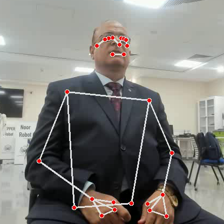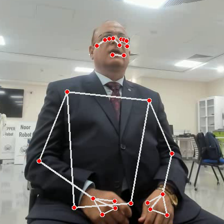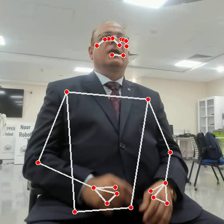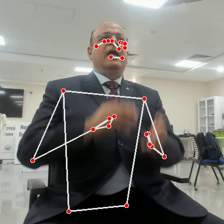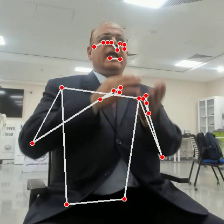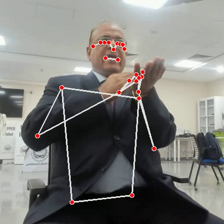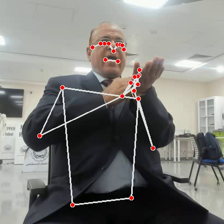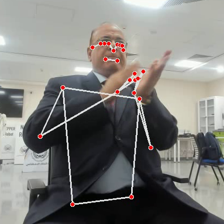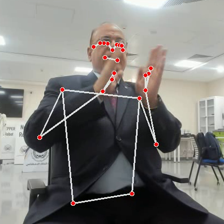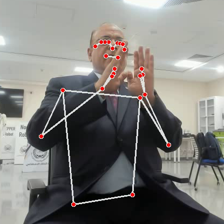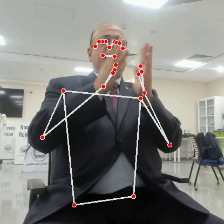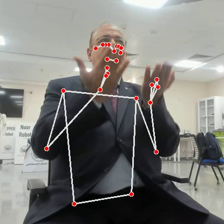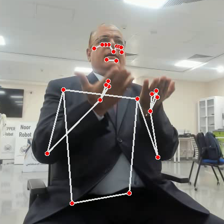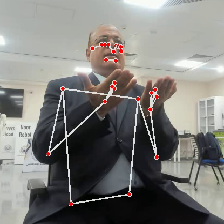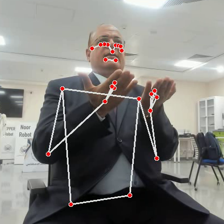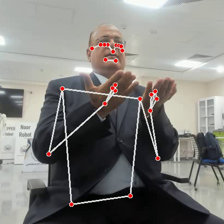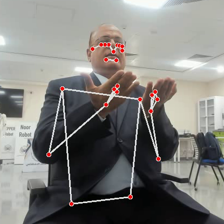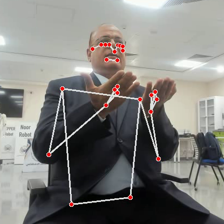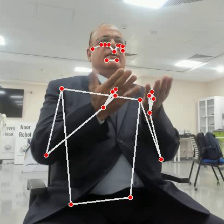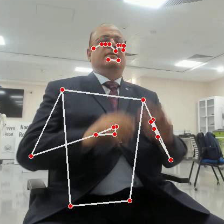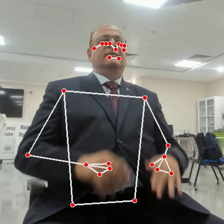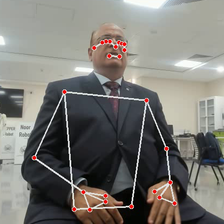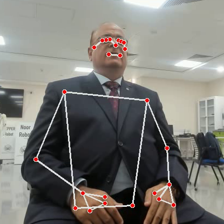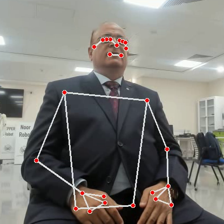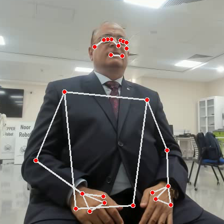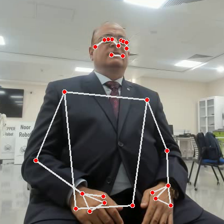ktab